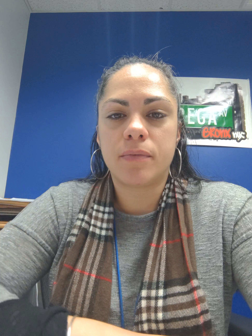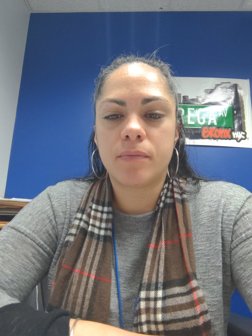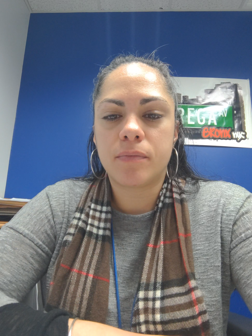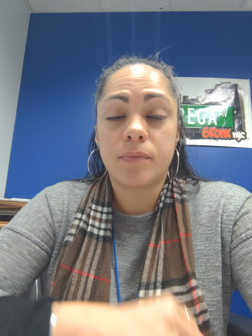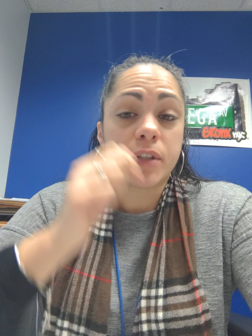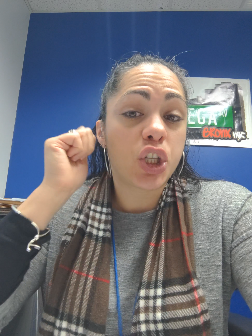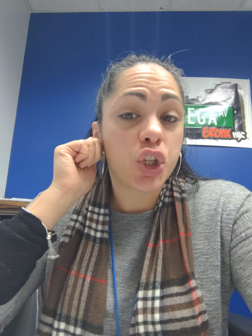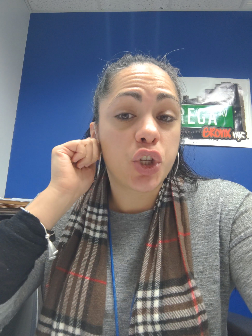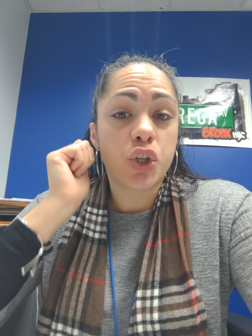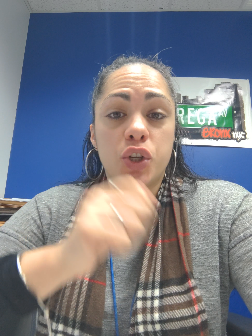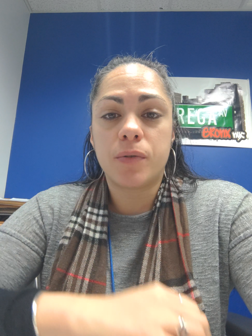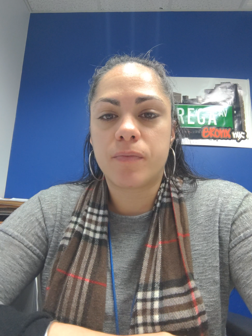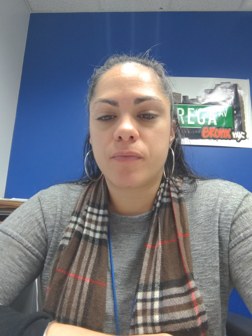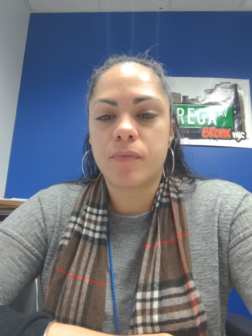ear